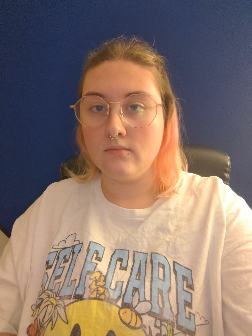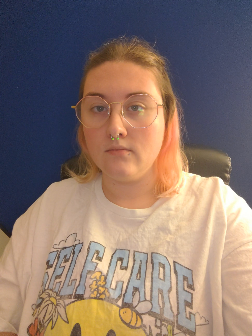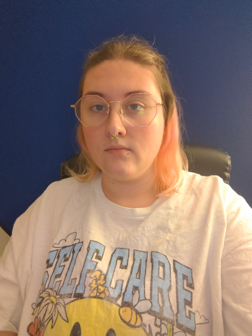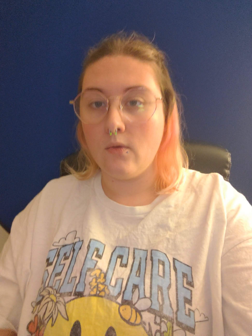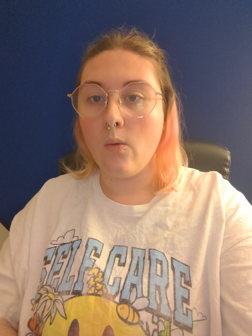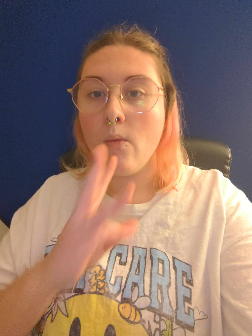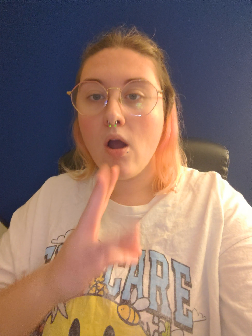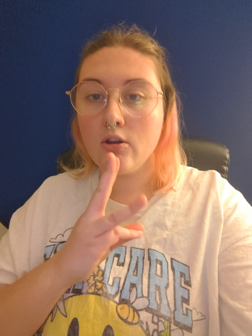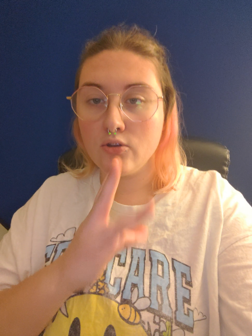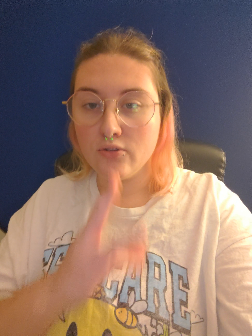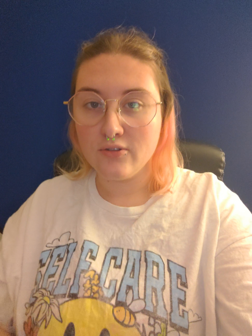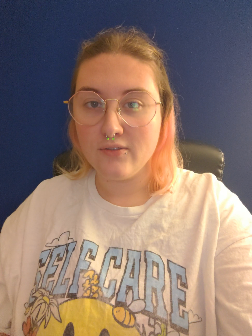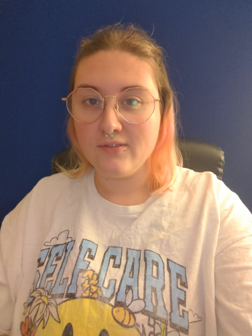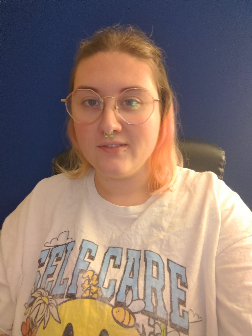water